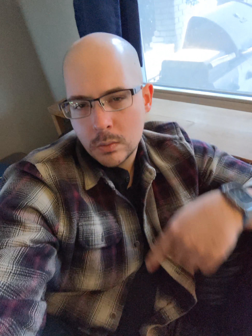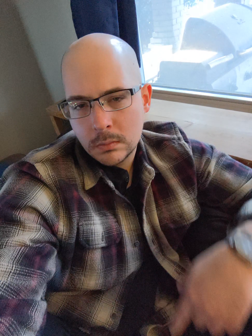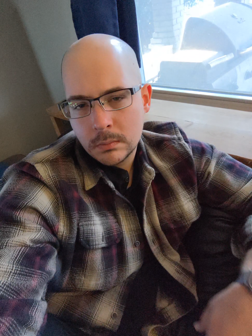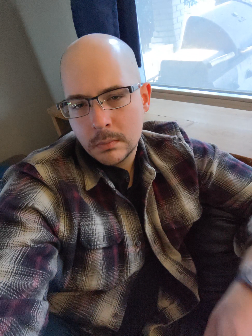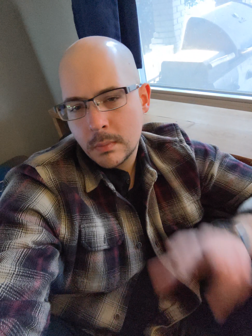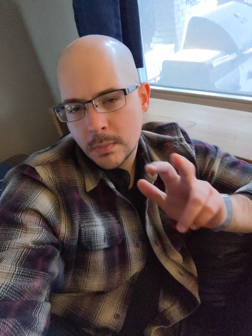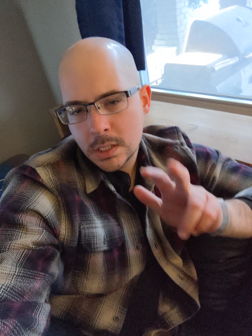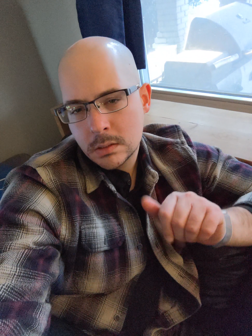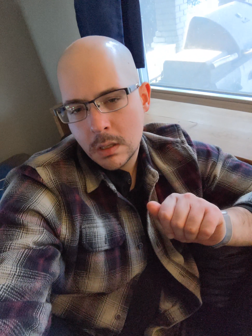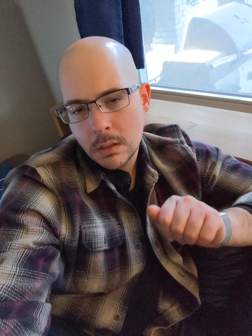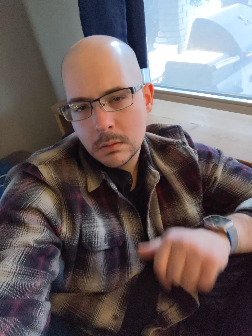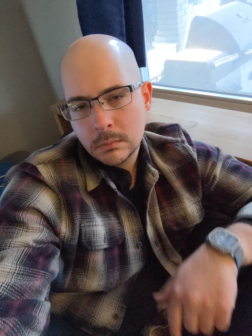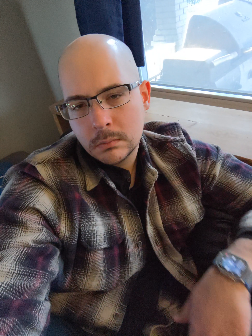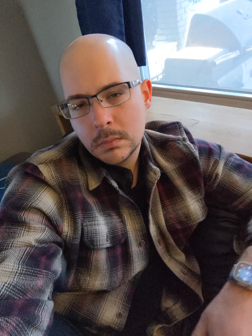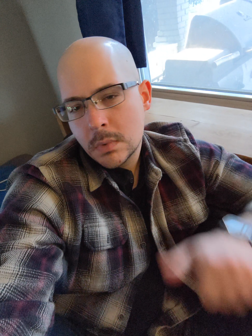pizza